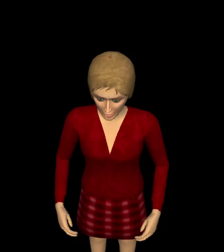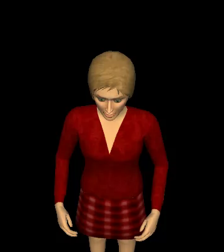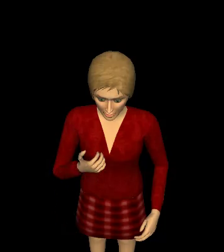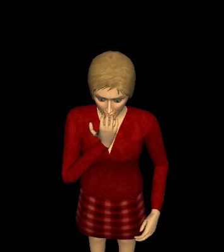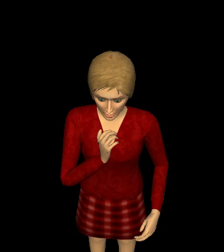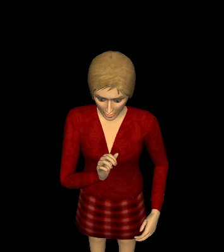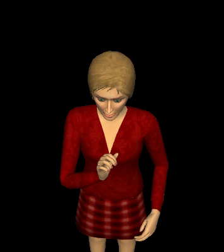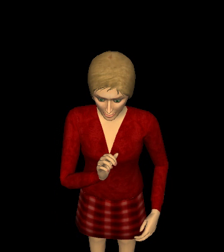حرارة